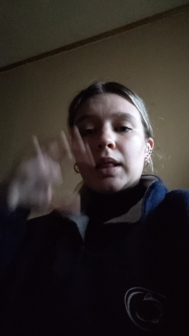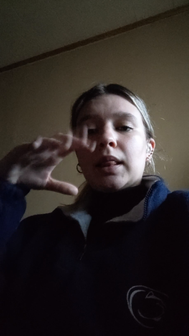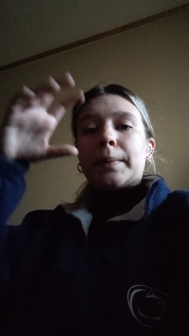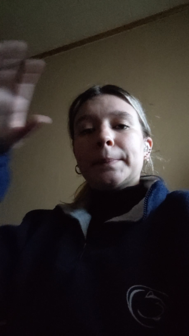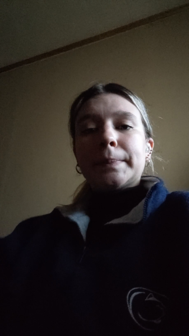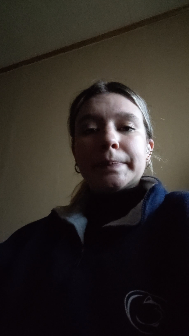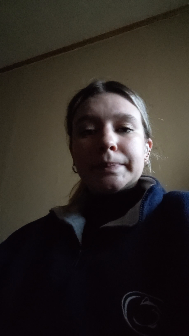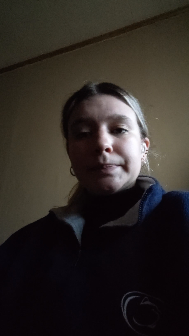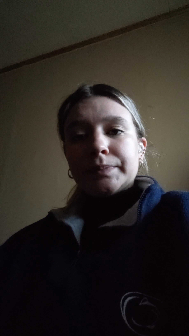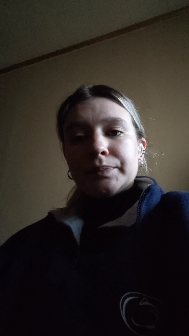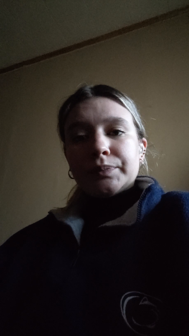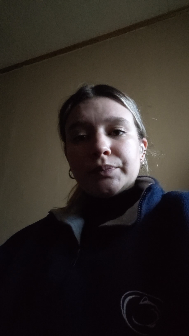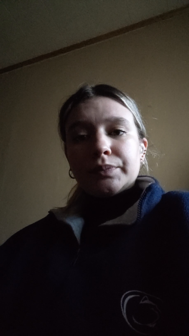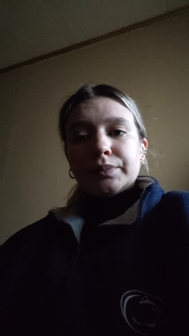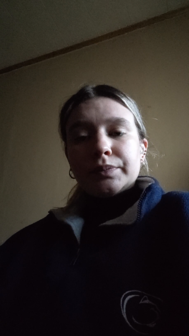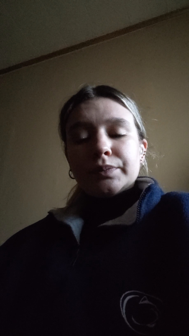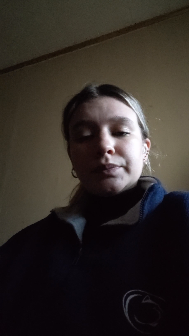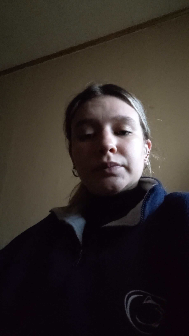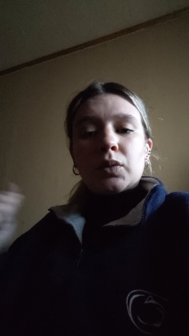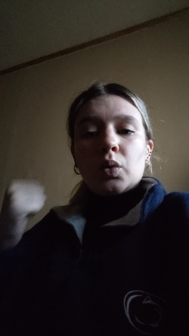coats